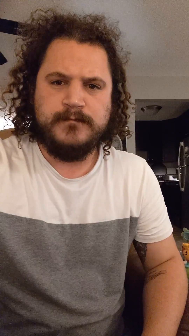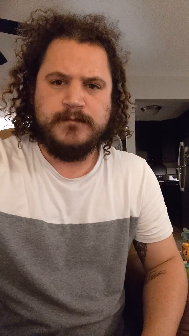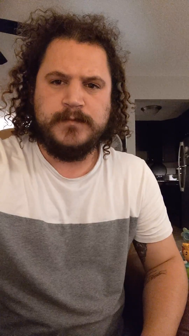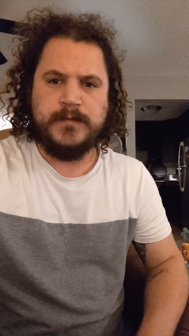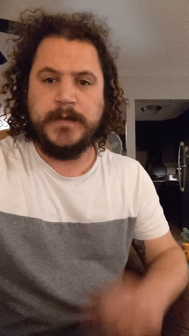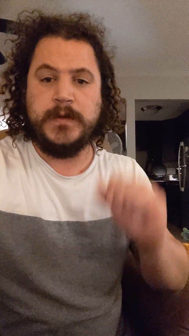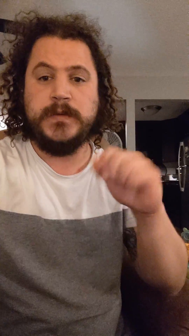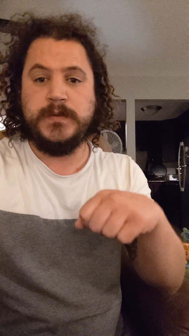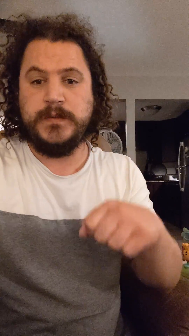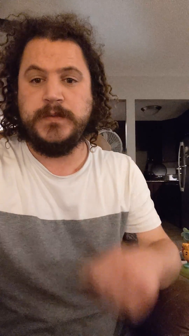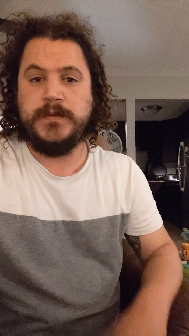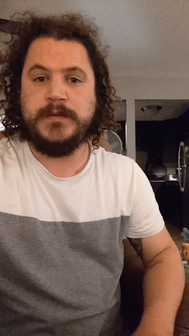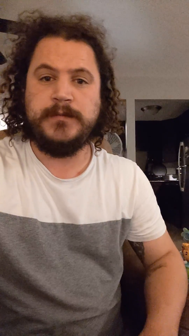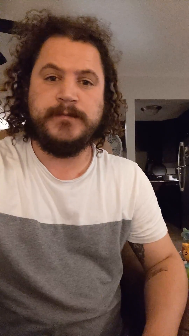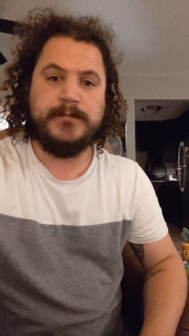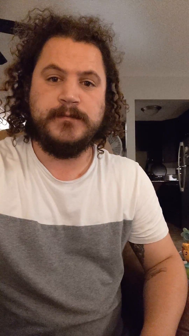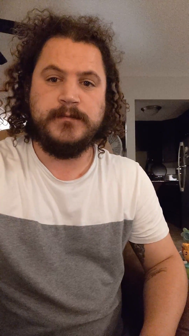could